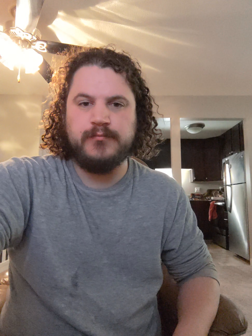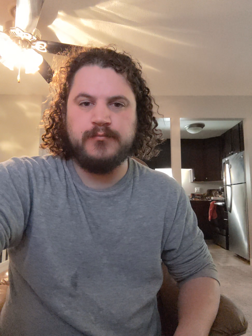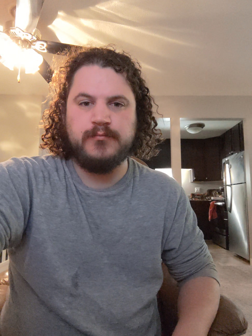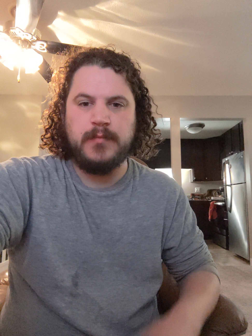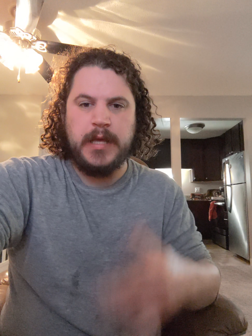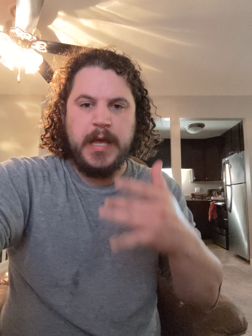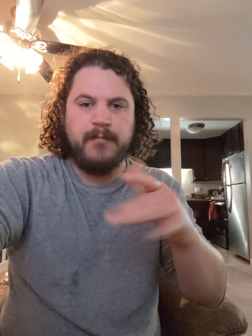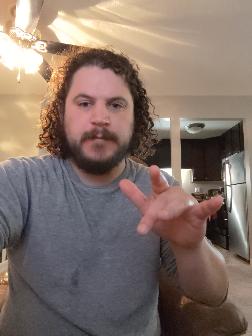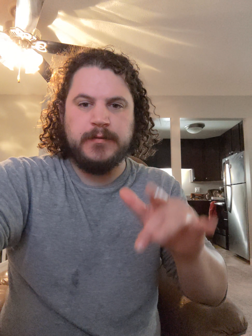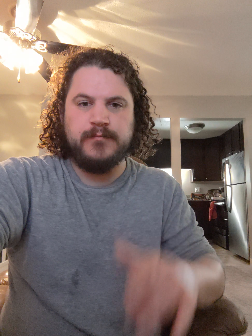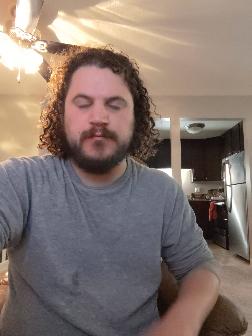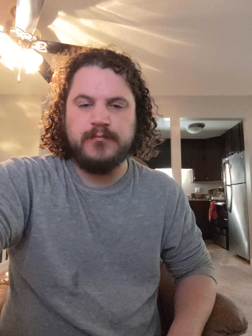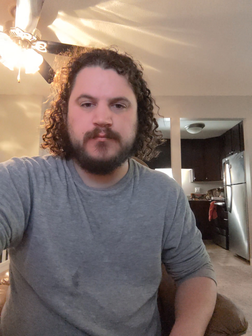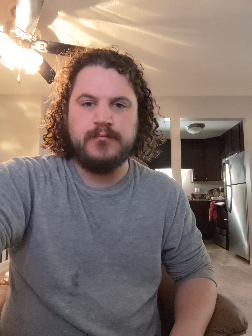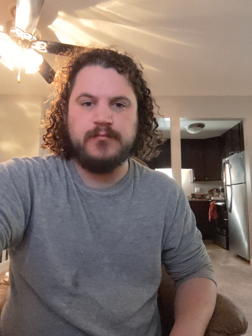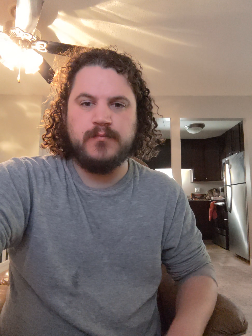empty